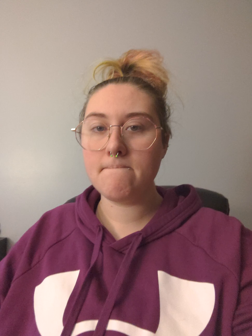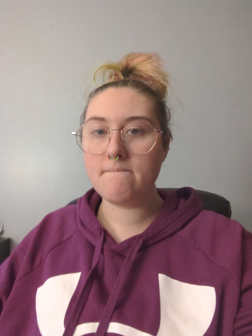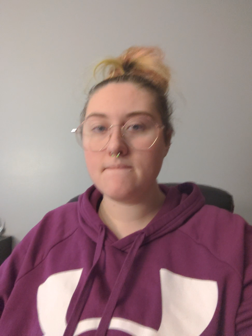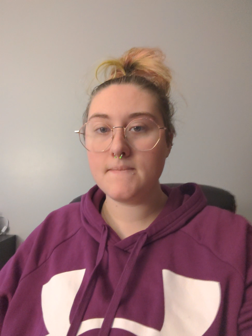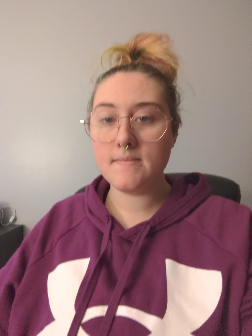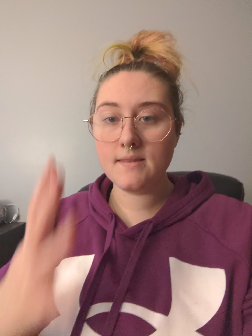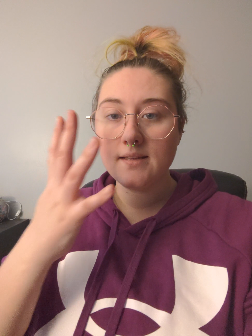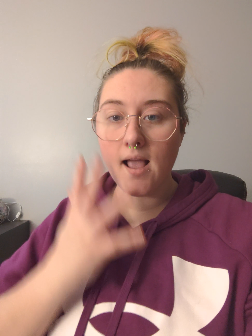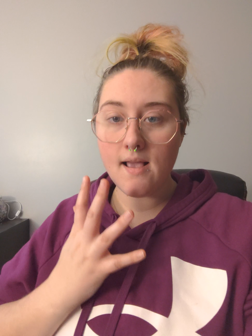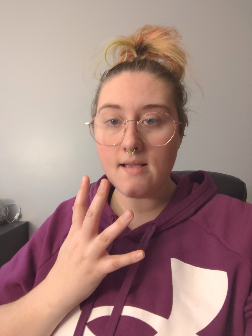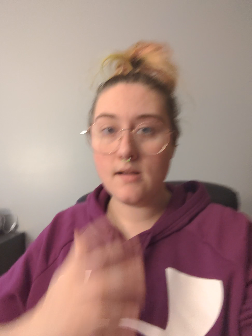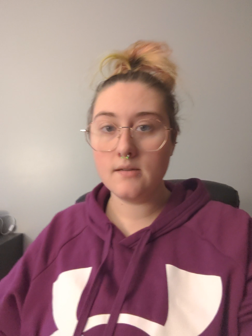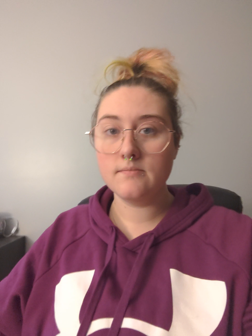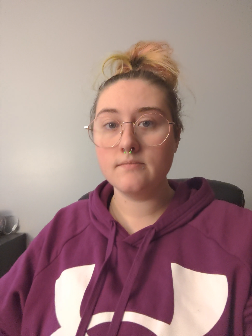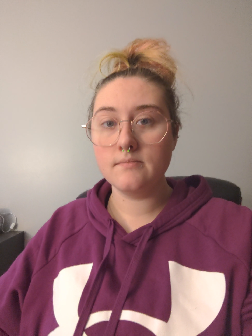sad